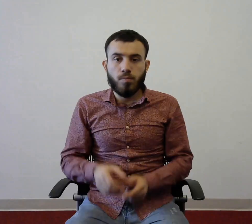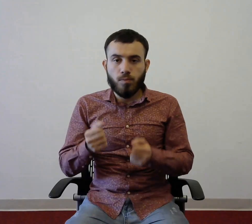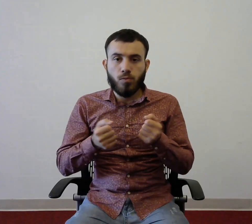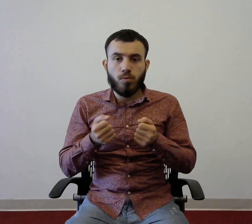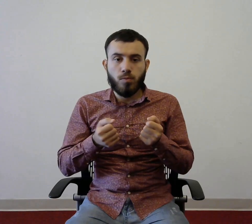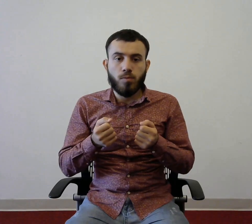avtomobil